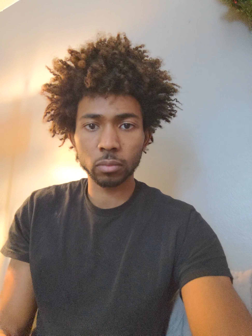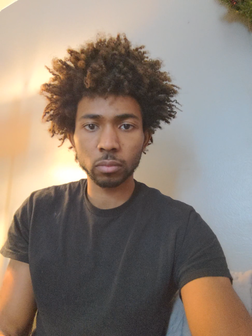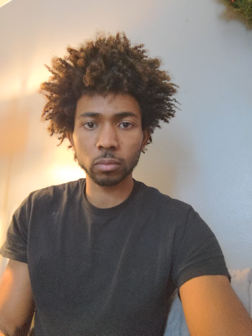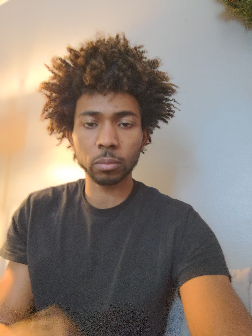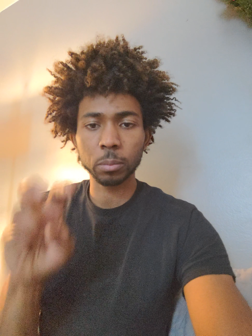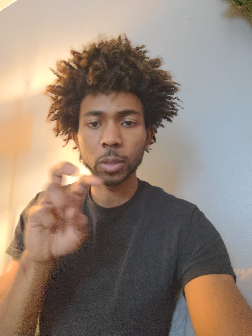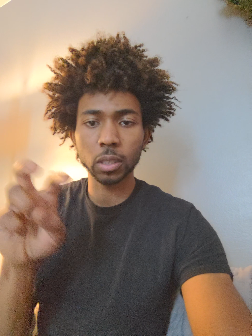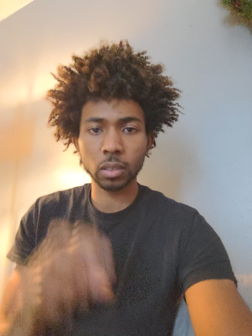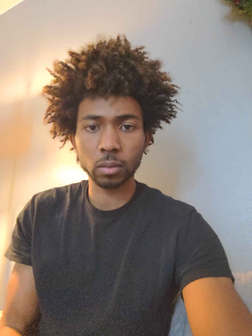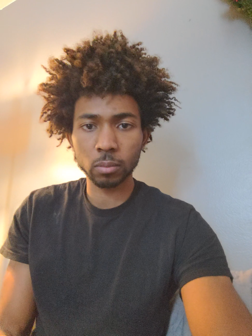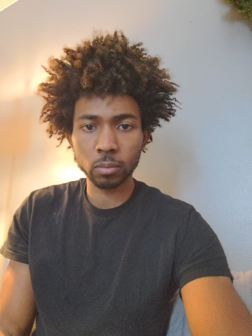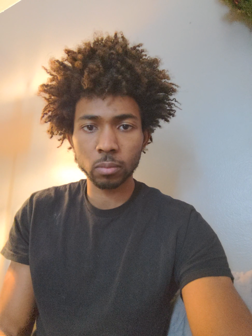pizza